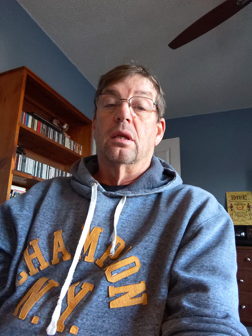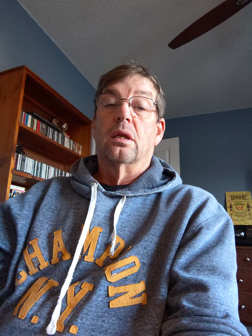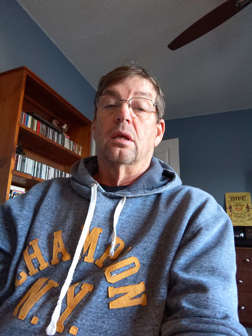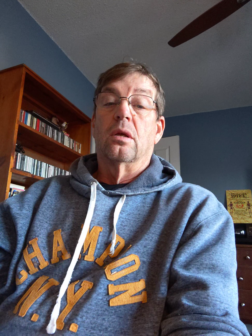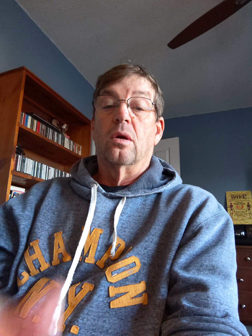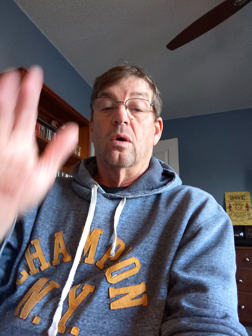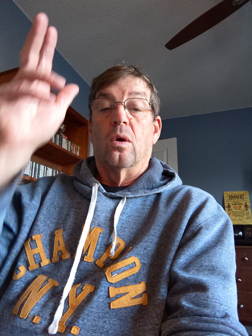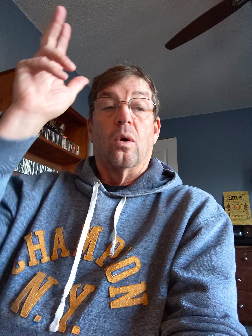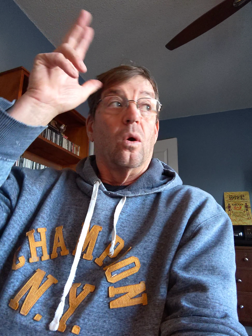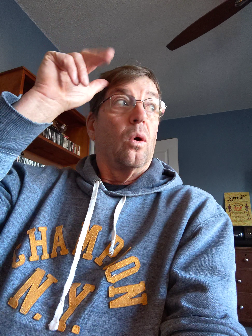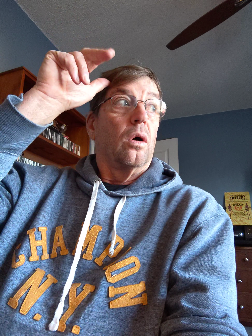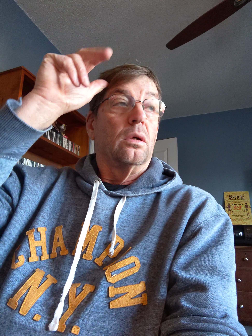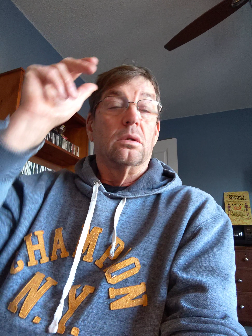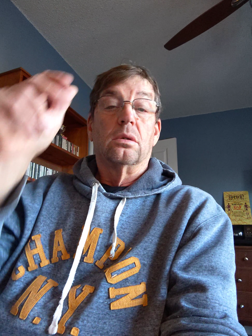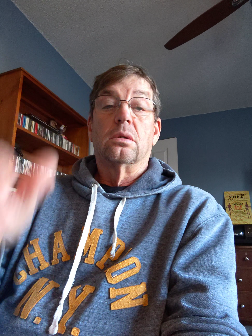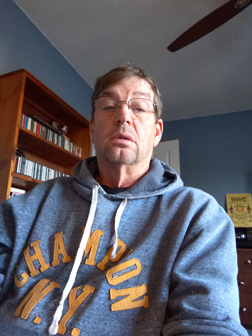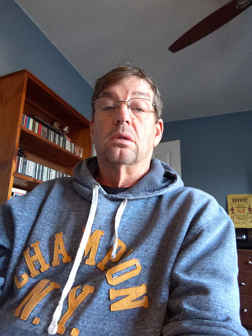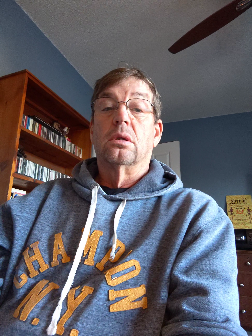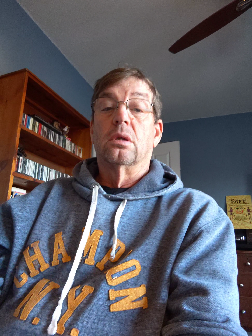horse